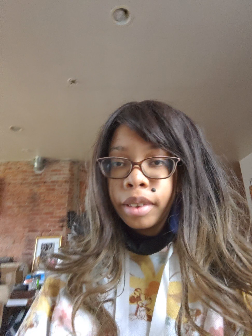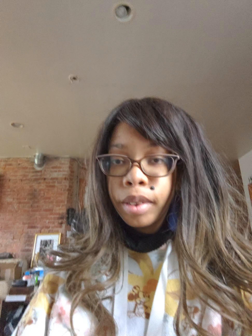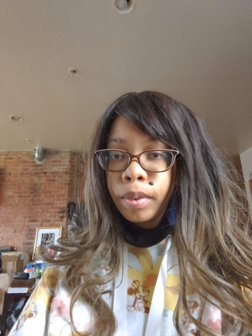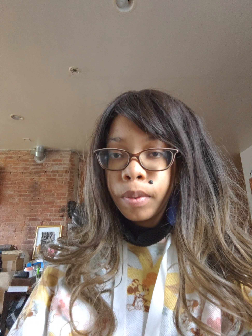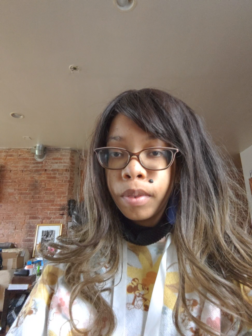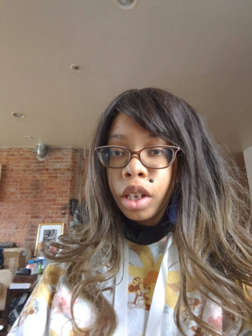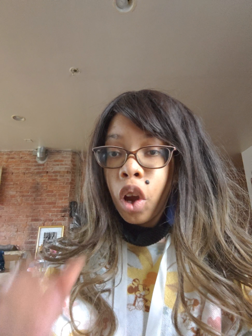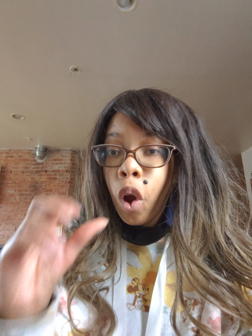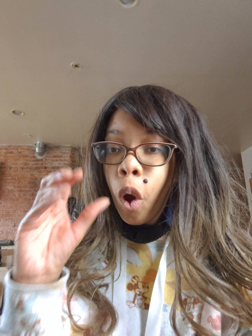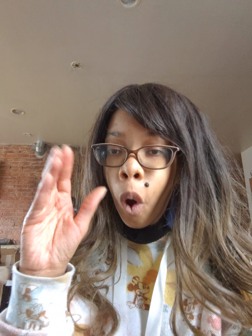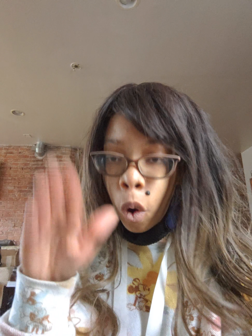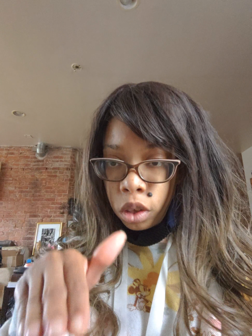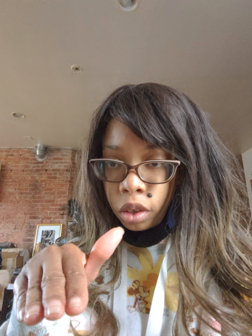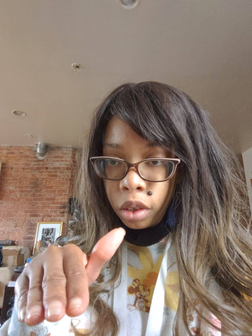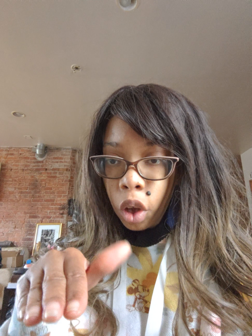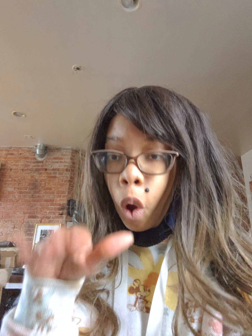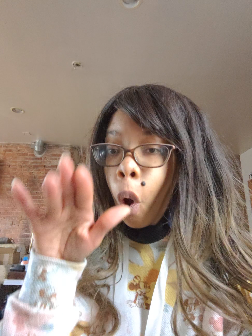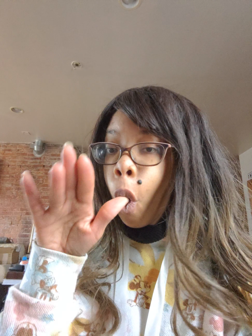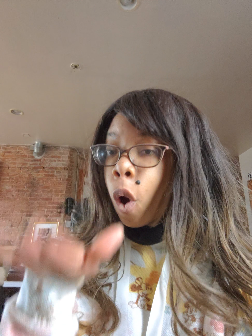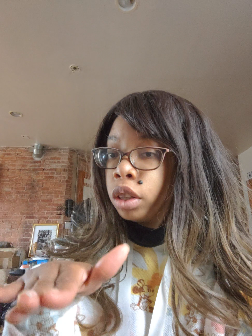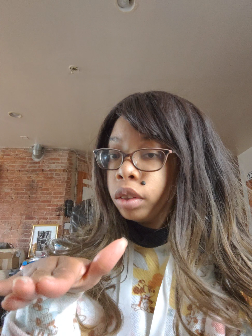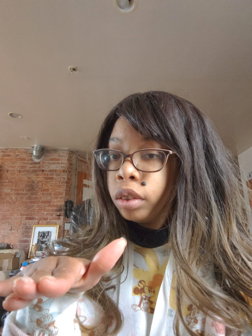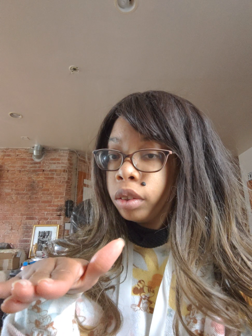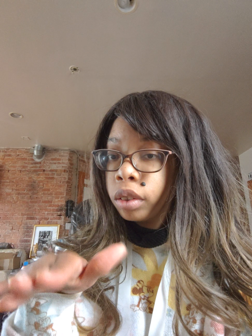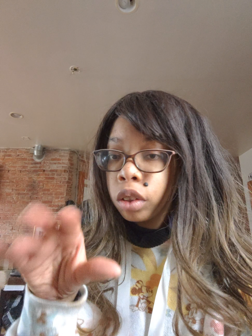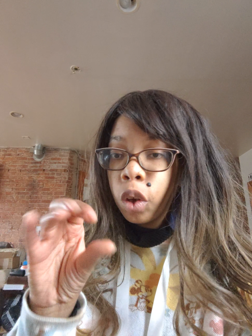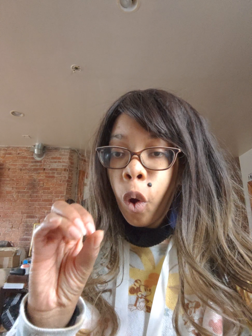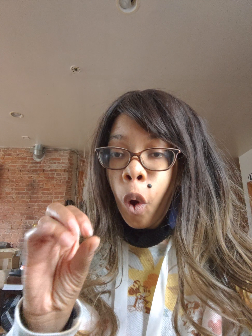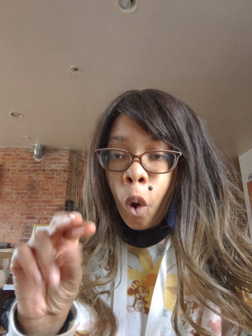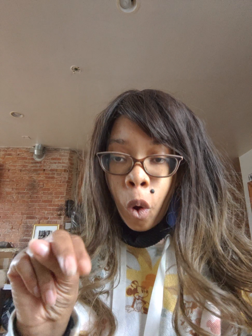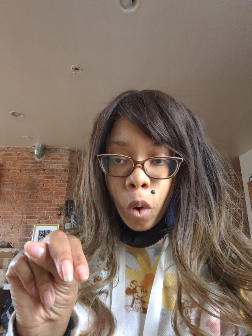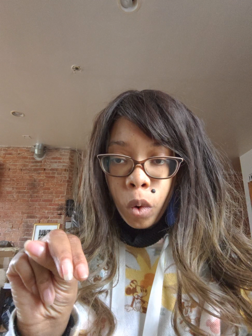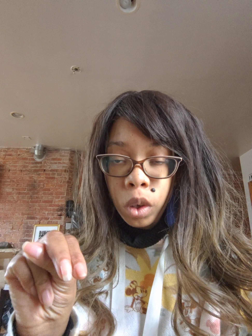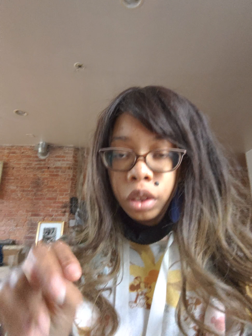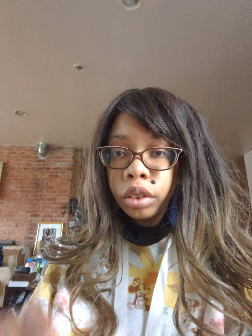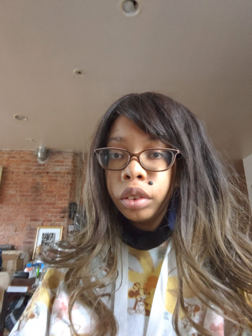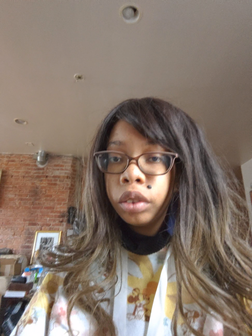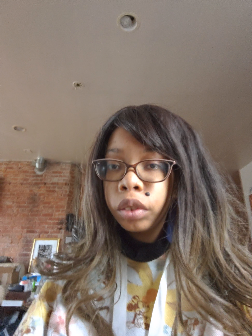on